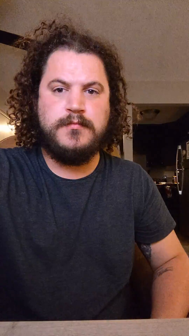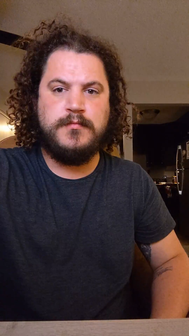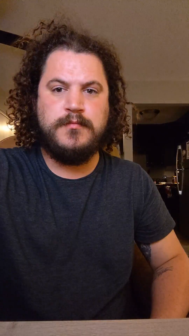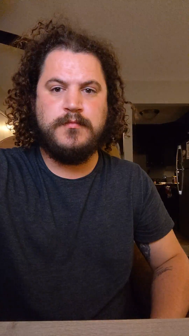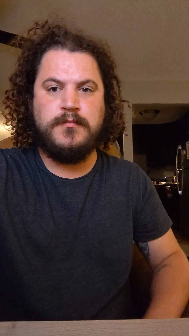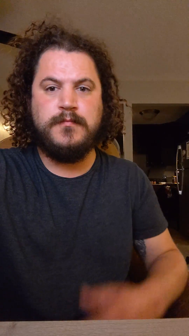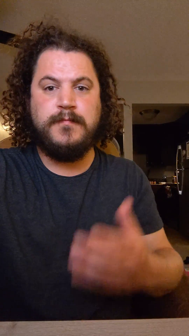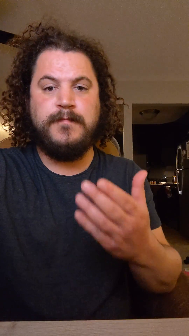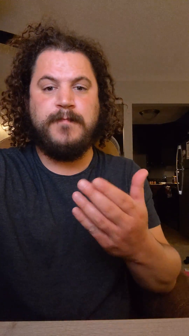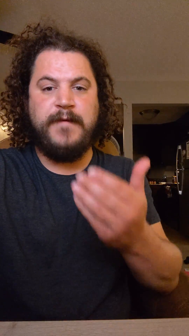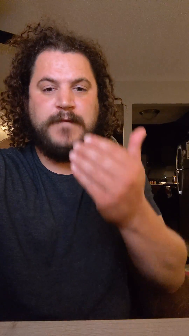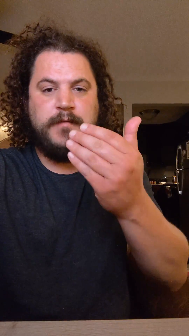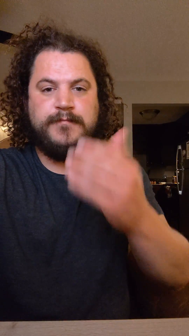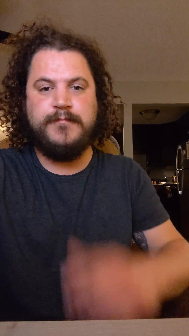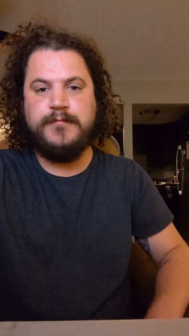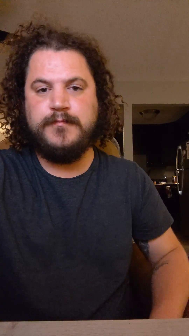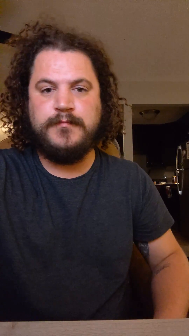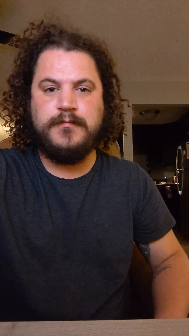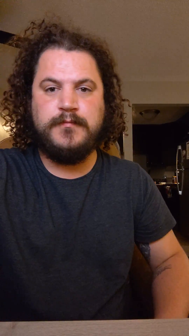butterfly